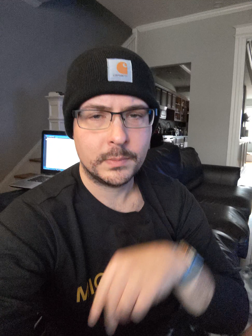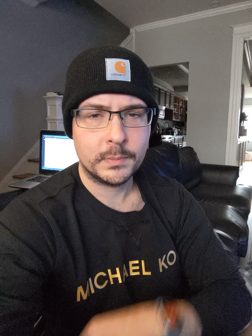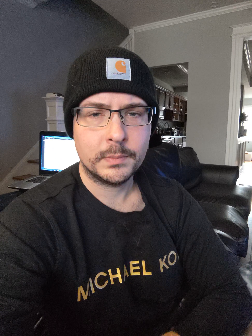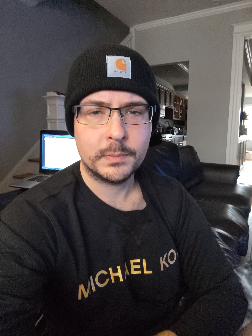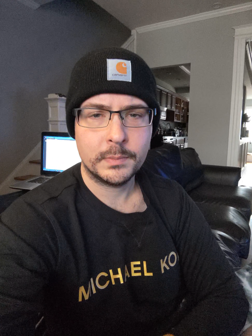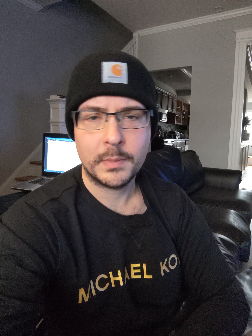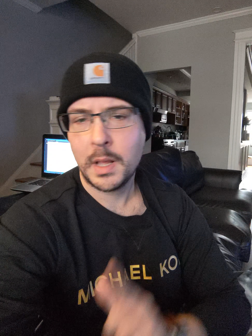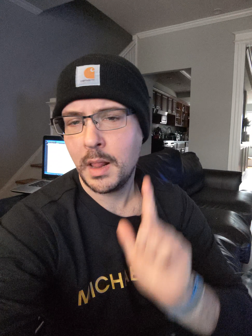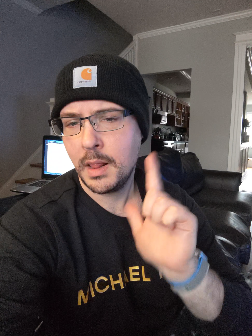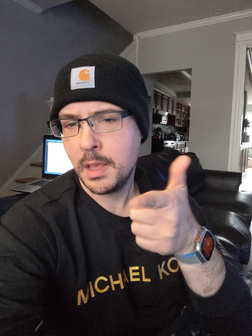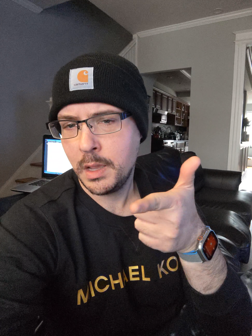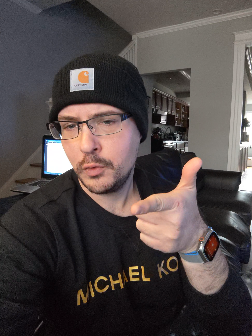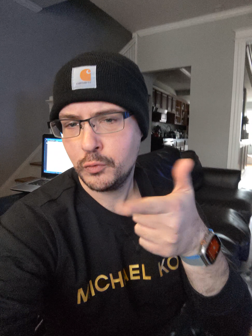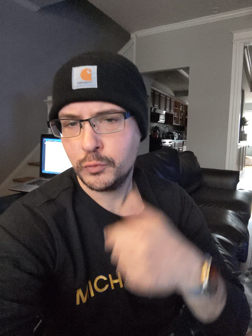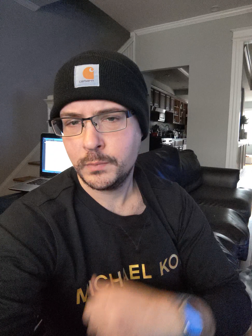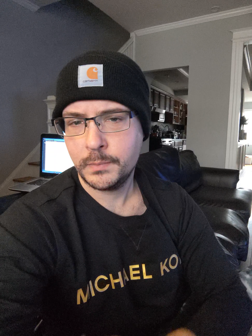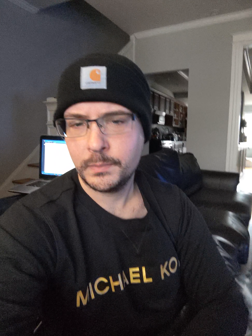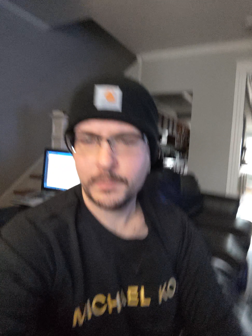later